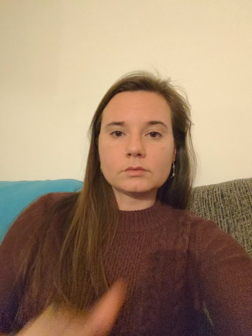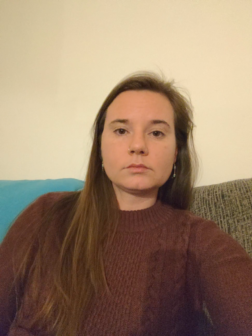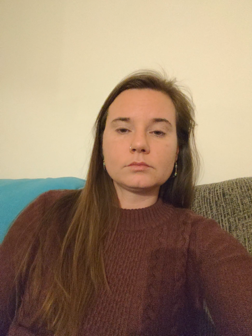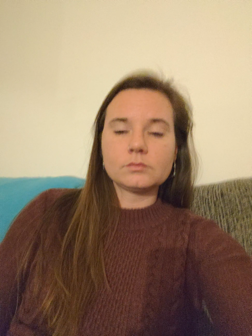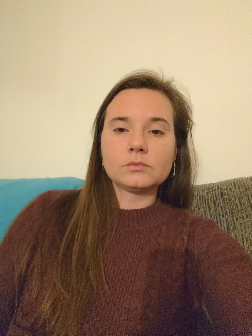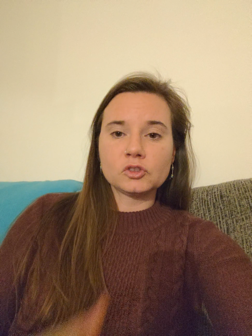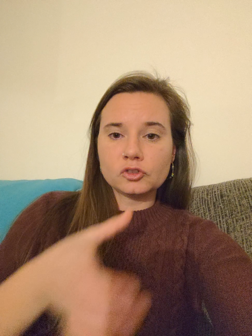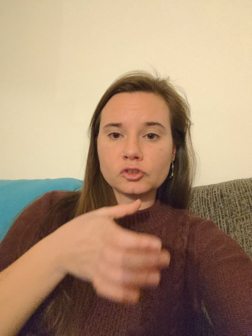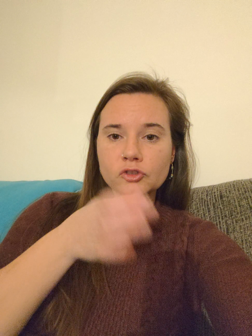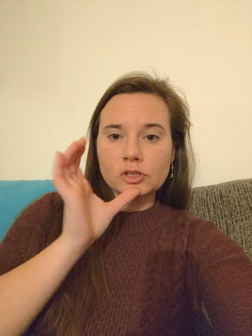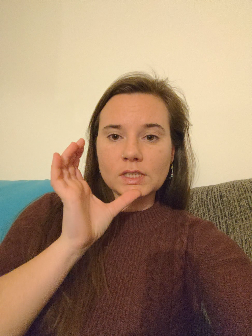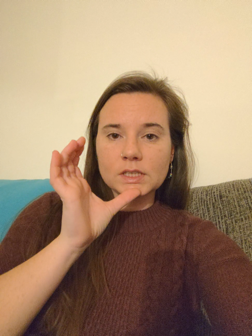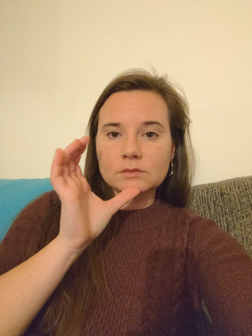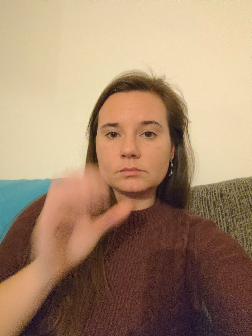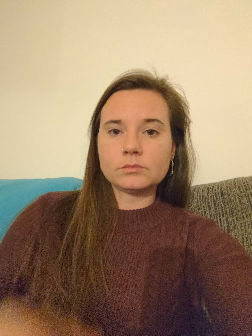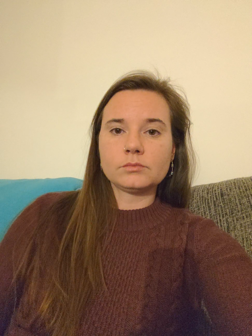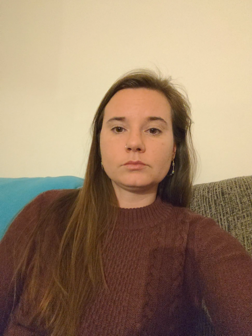drink